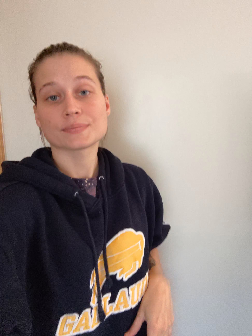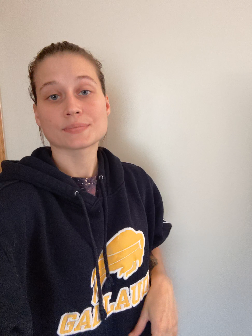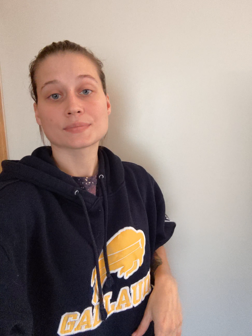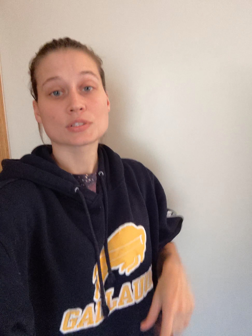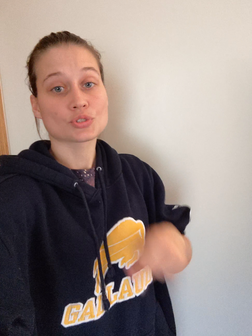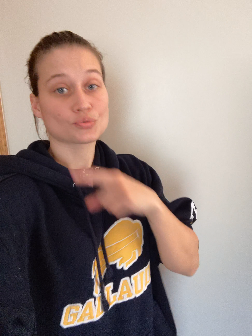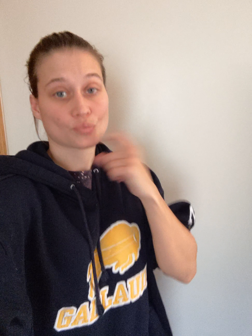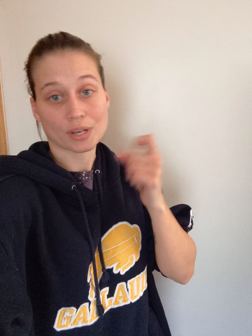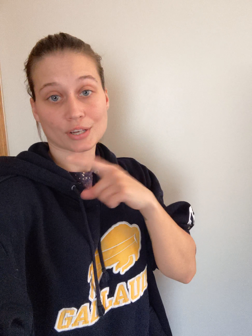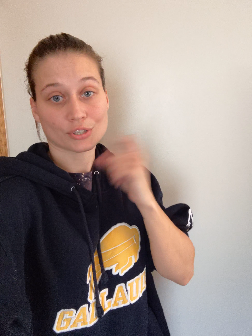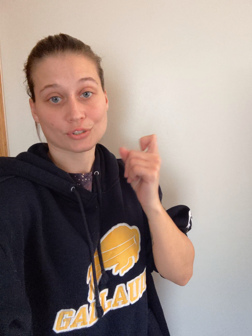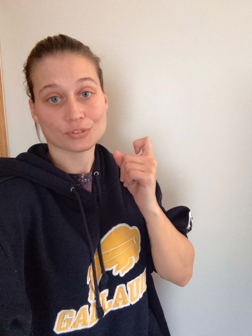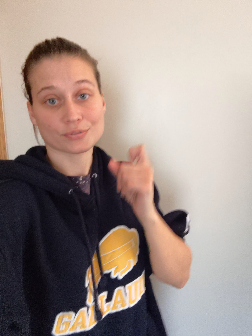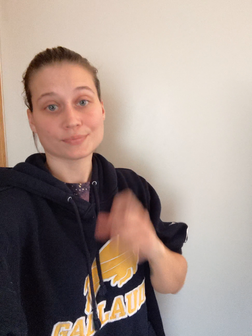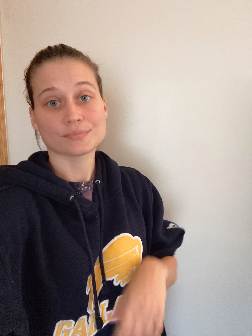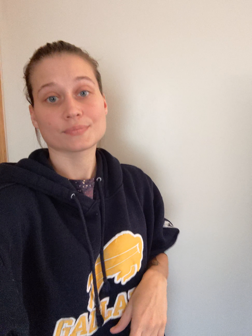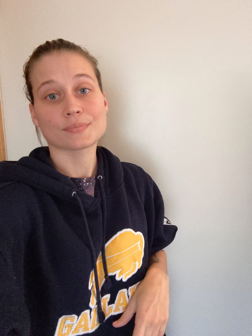dryer